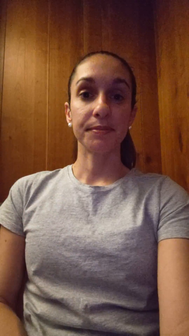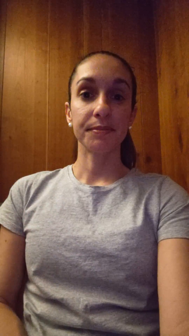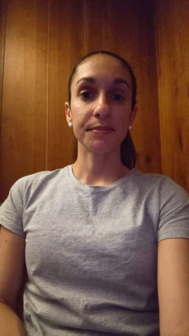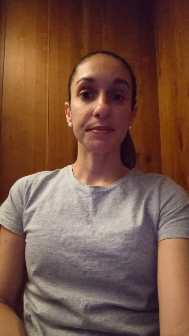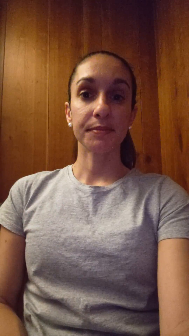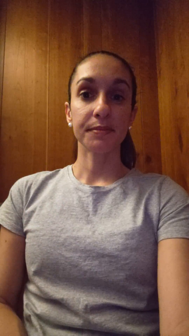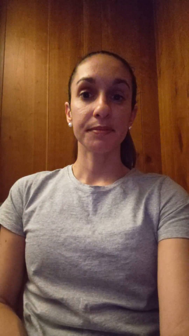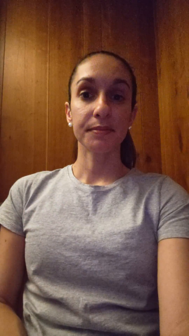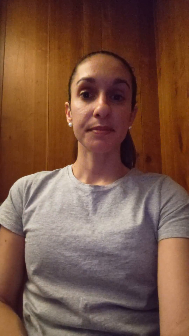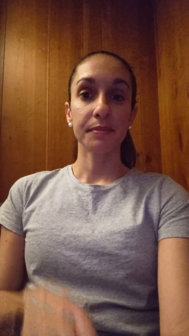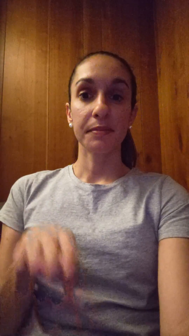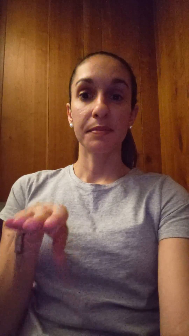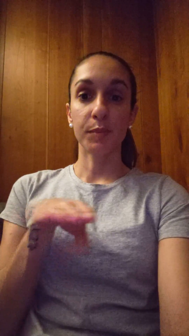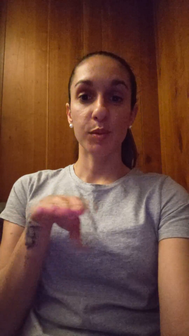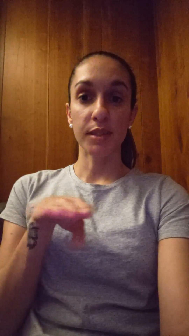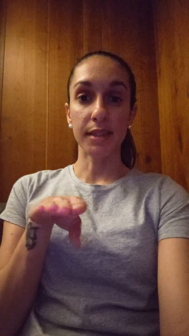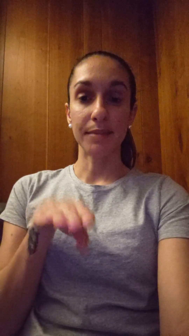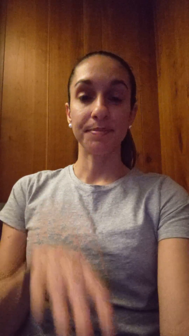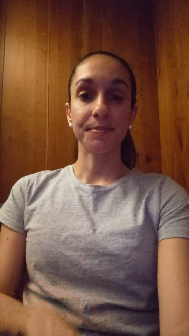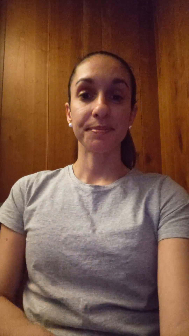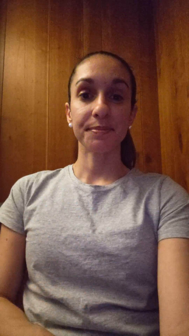boots